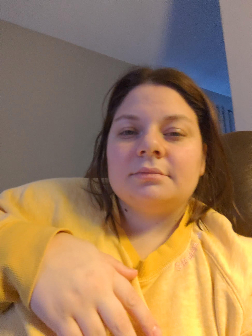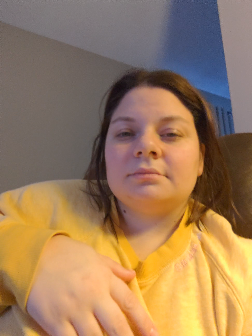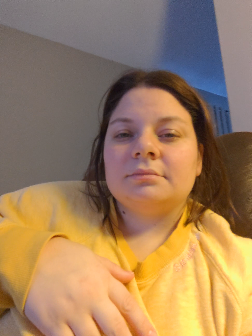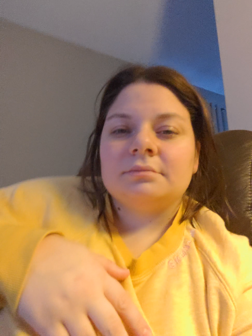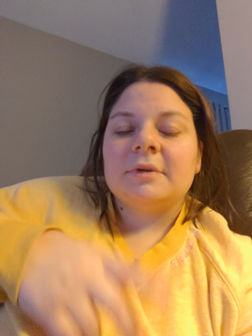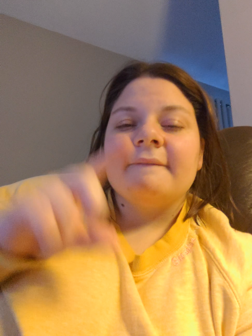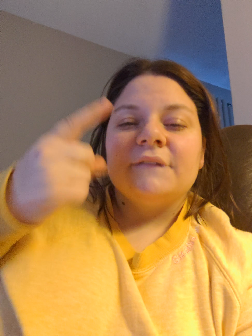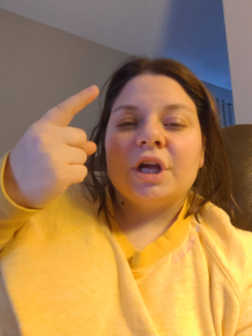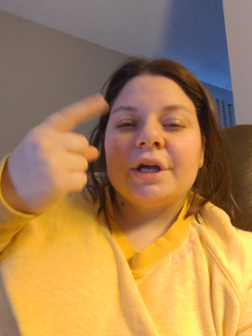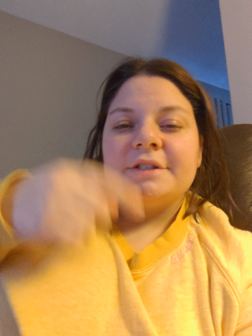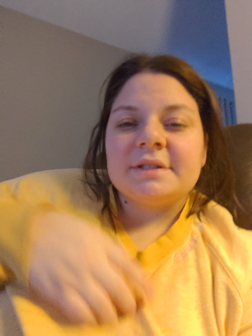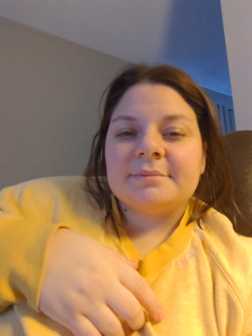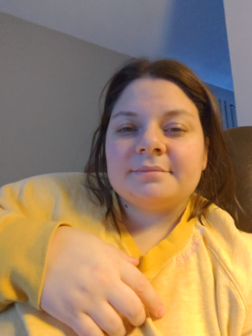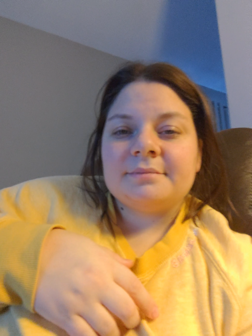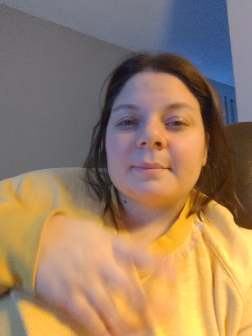first